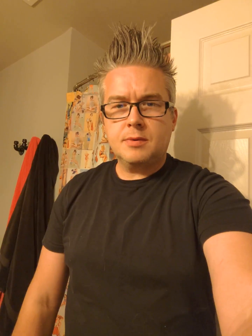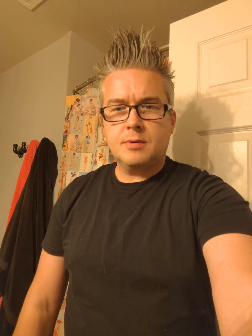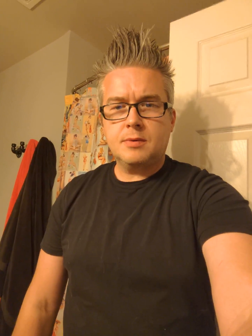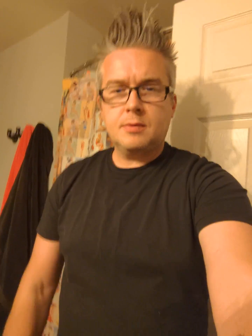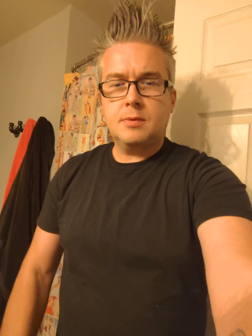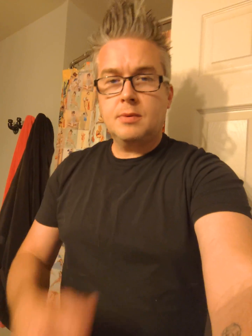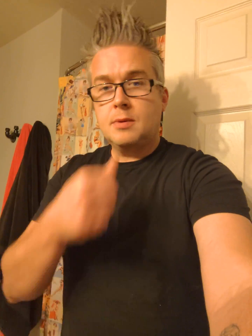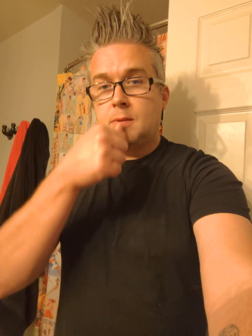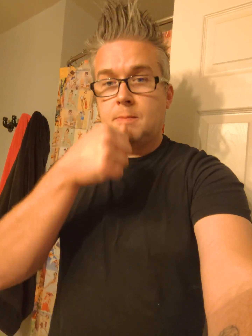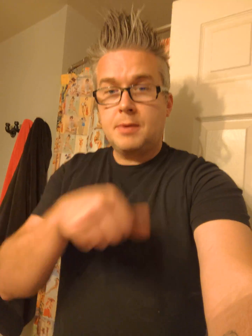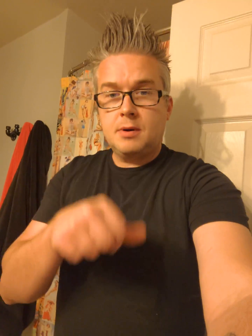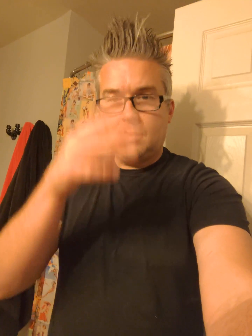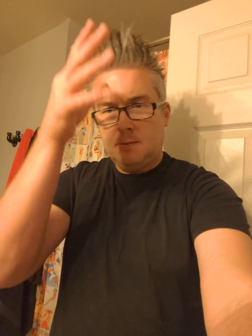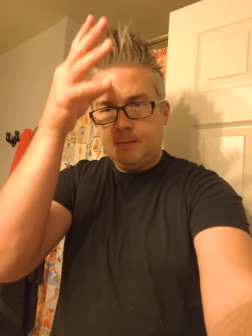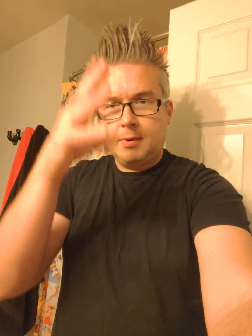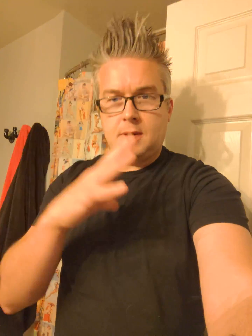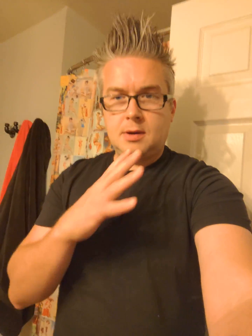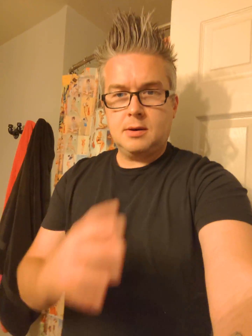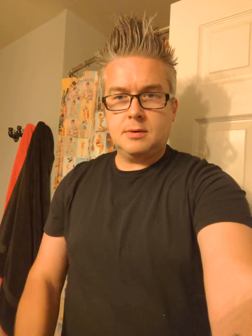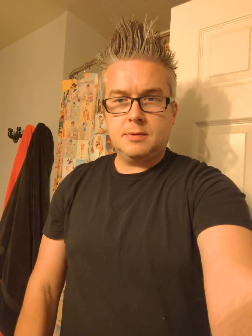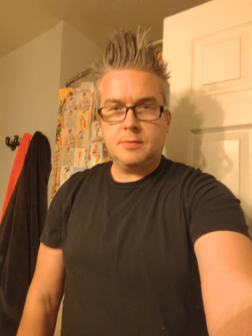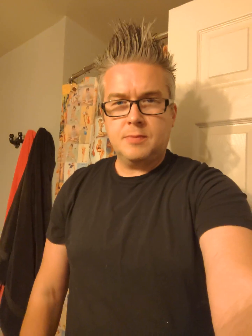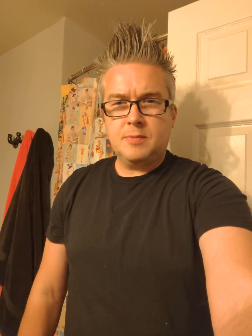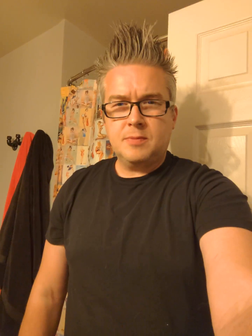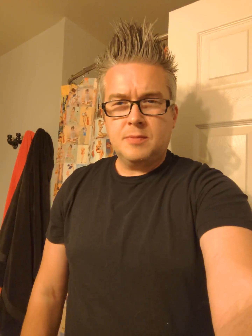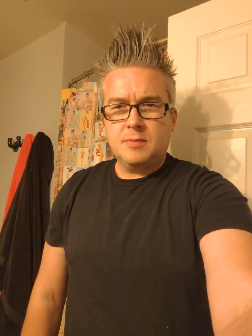mailman